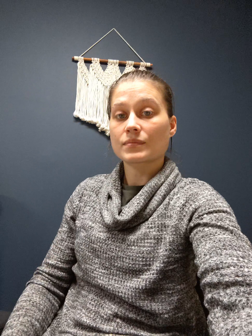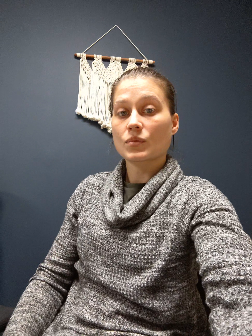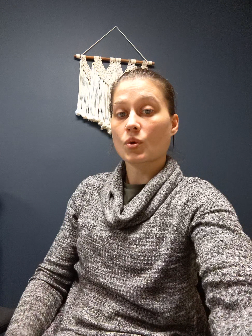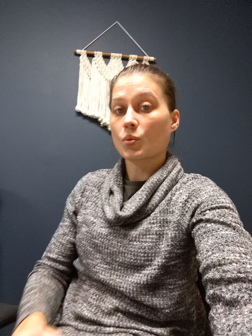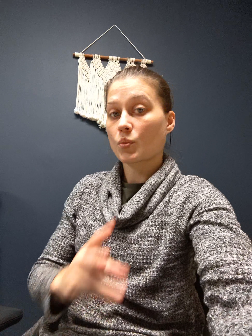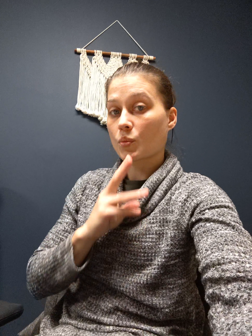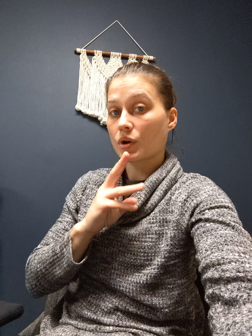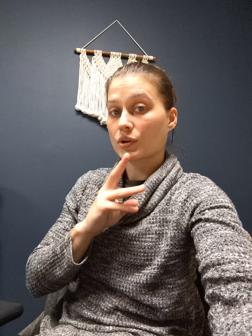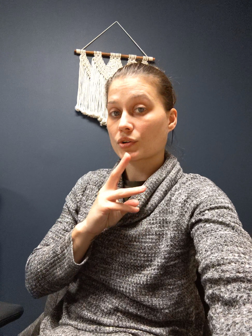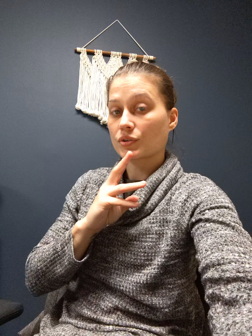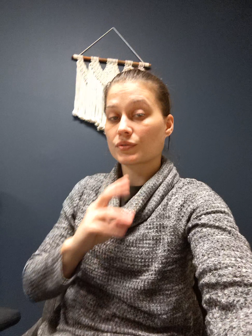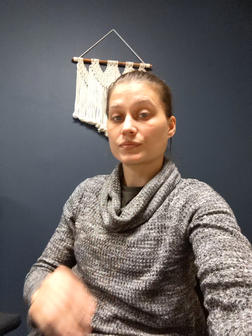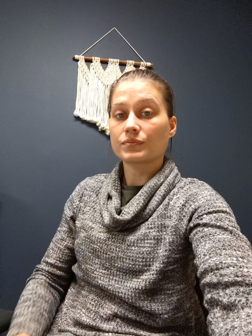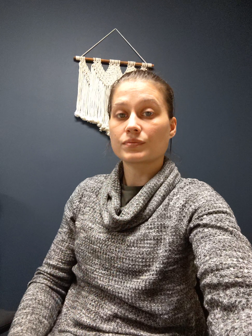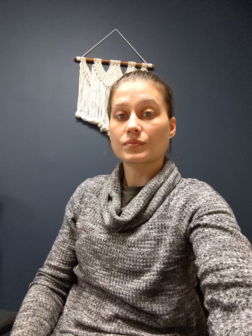water